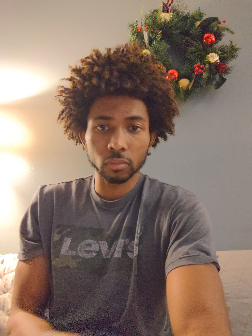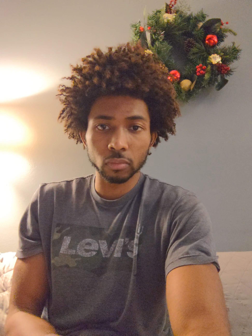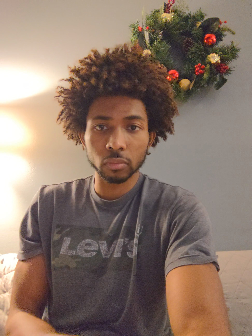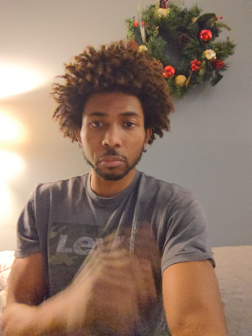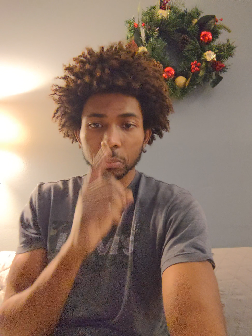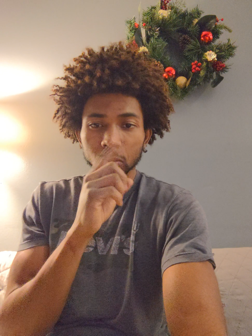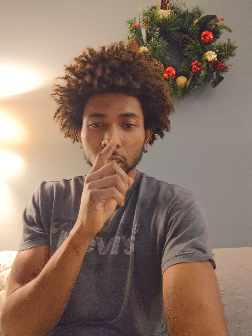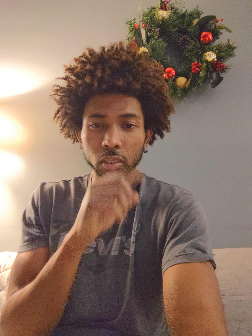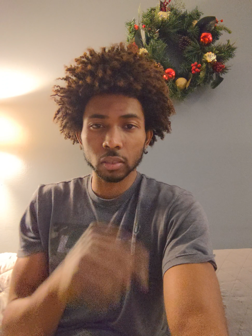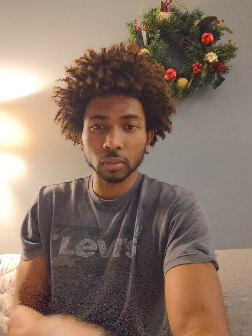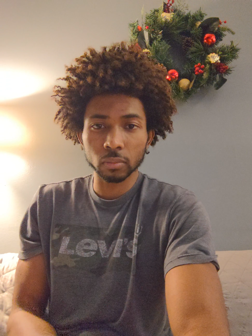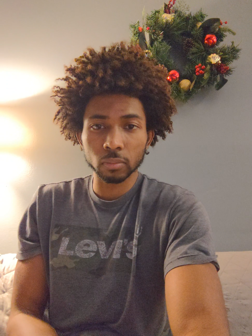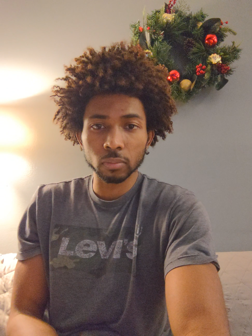mouse